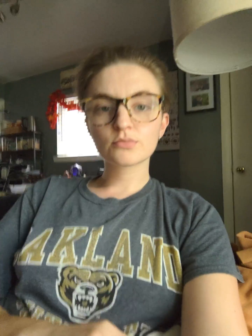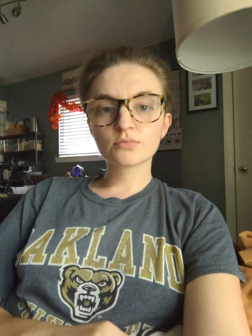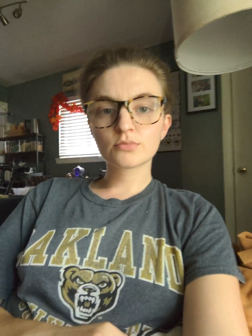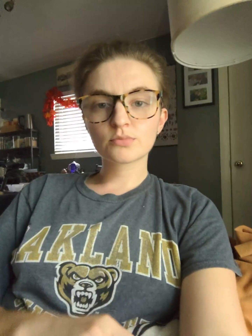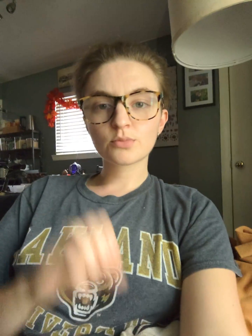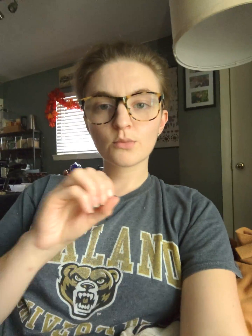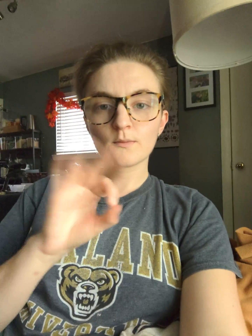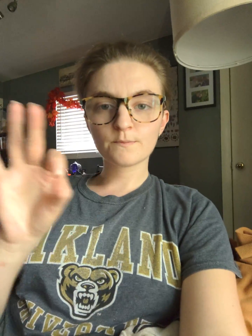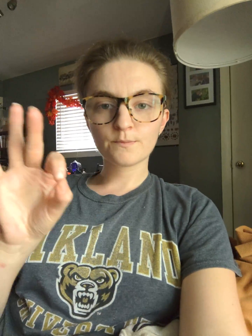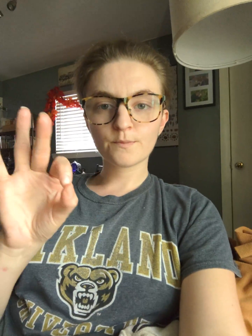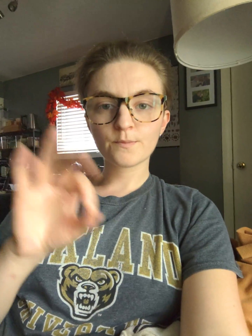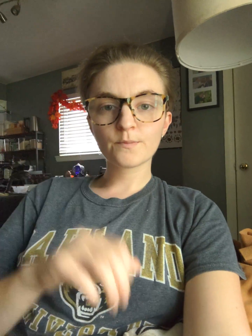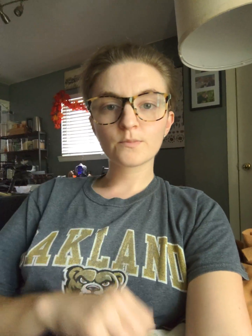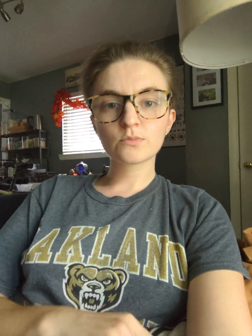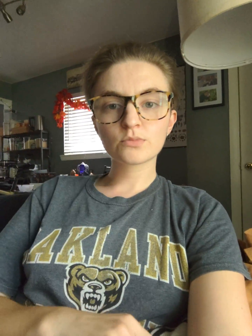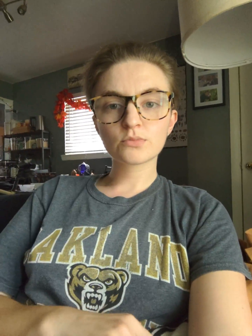off